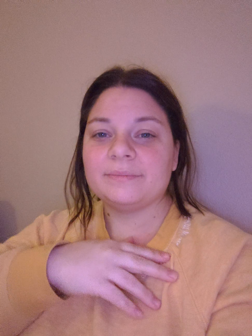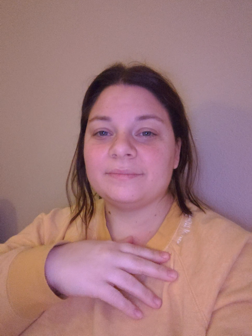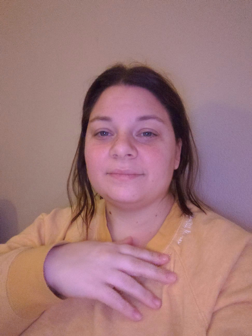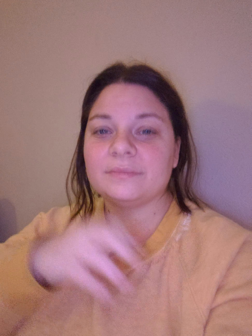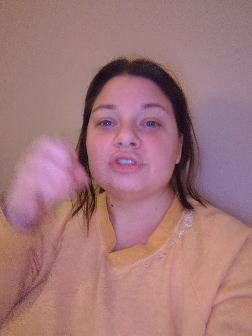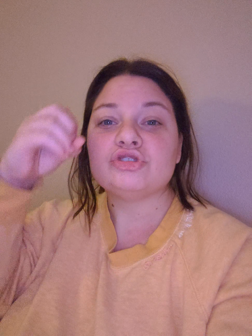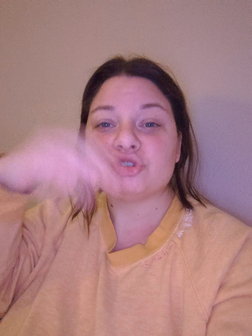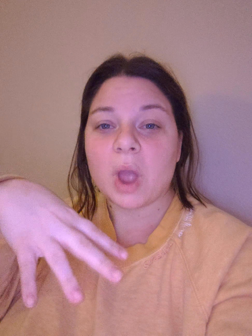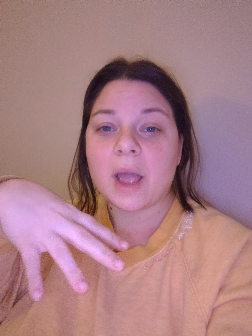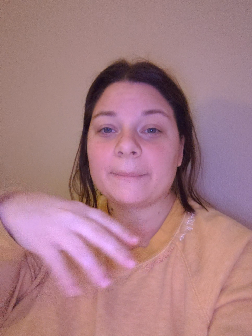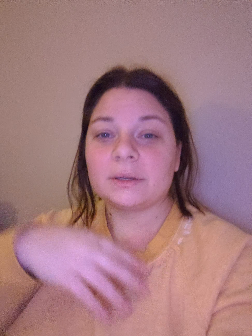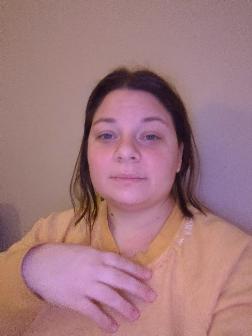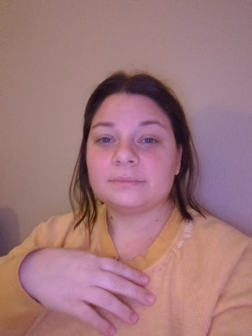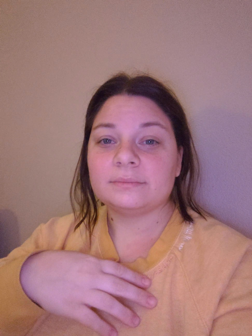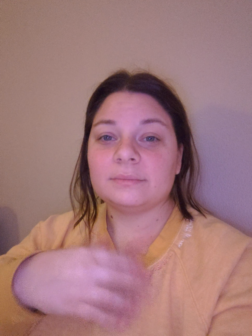drop